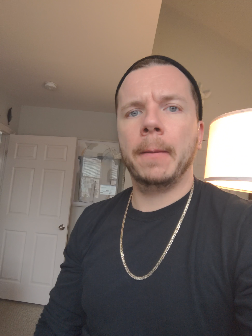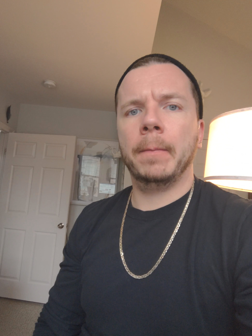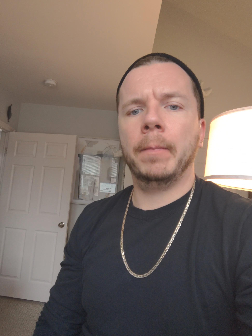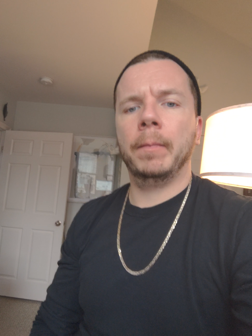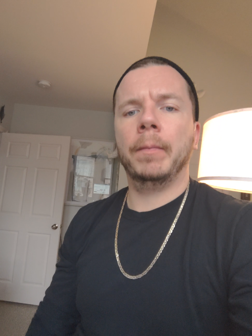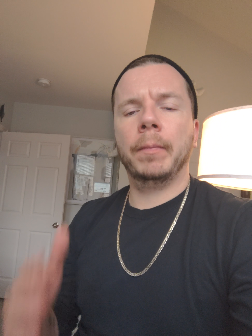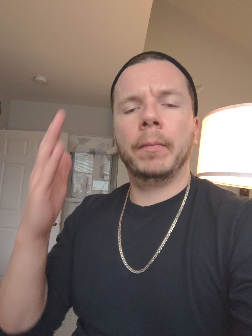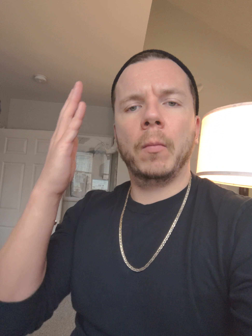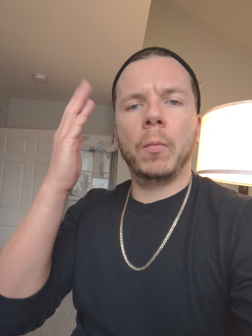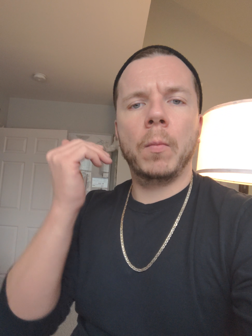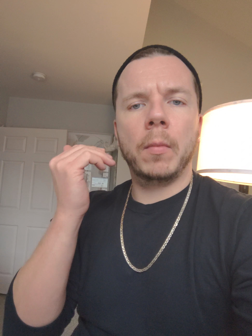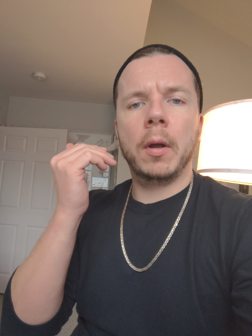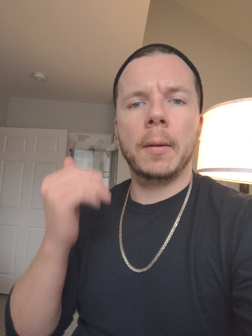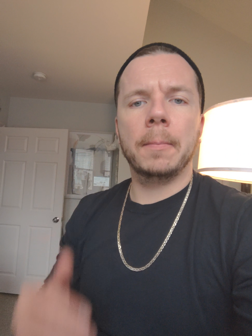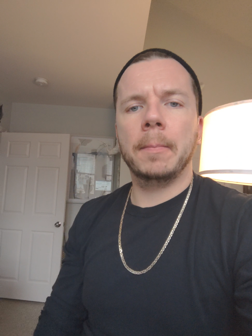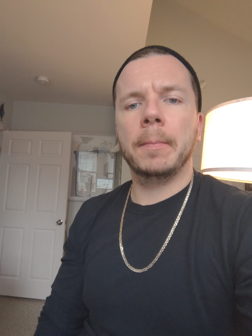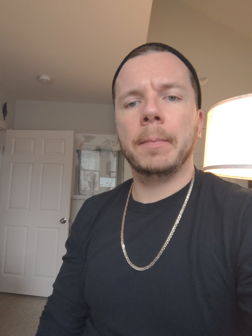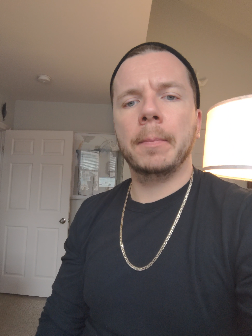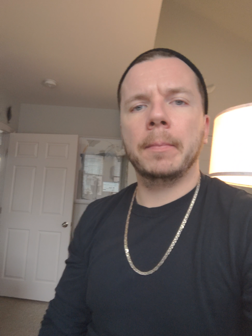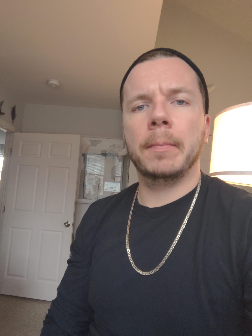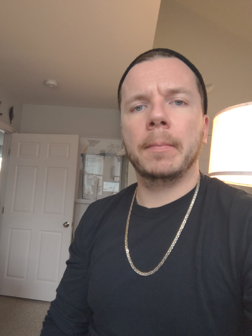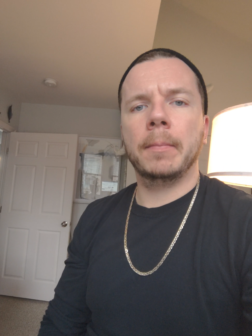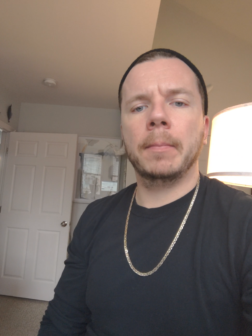why